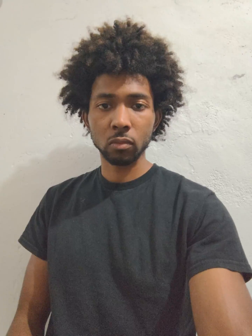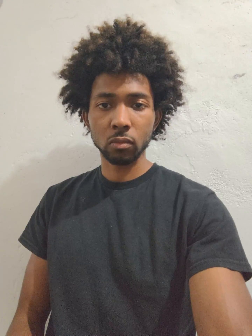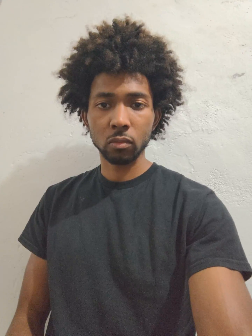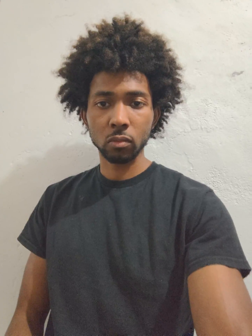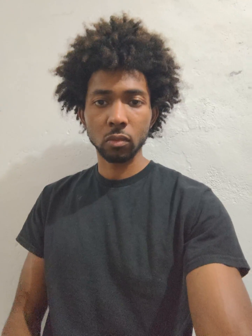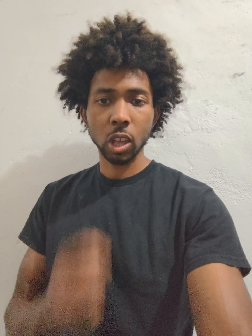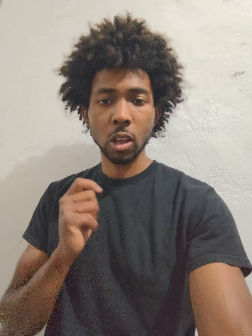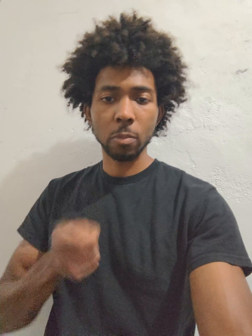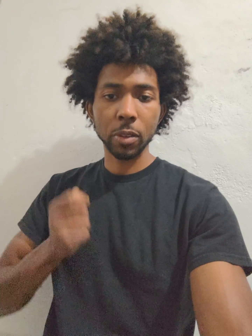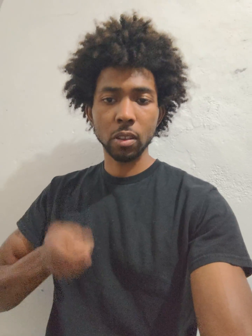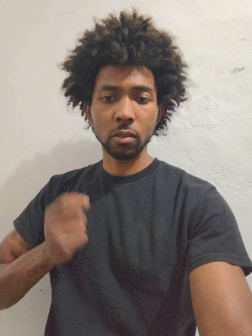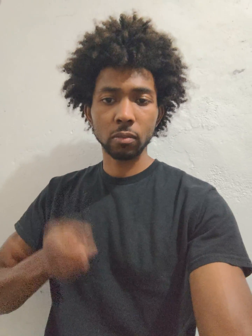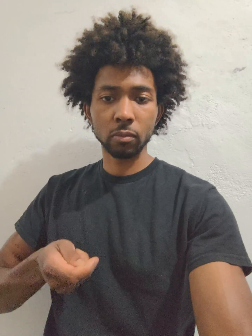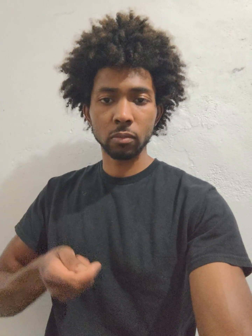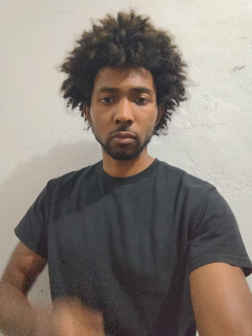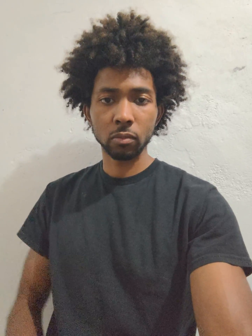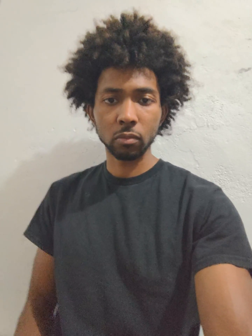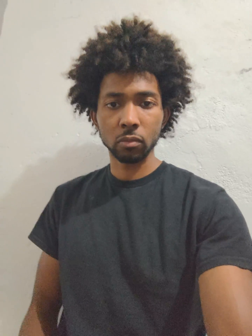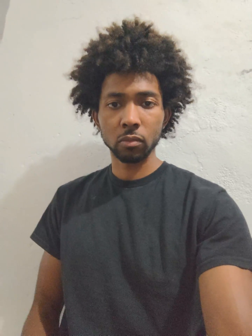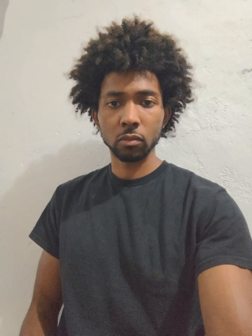cart